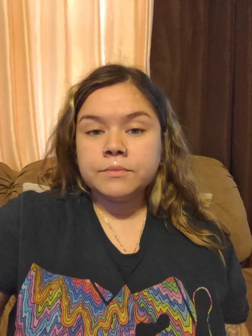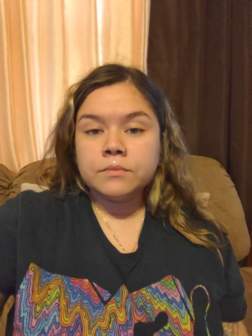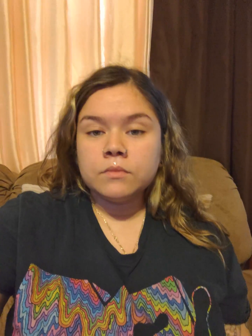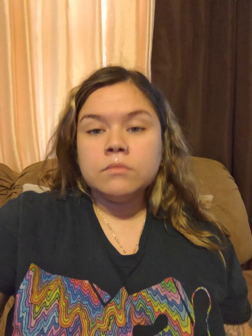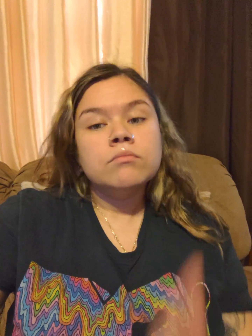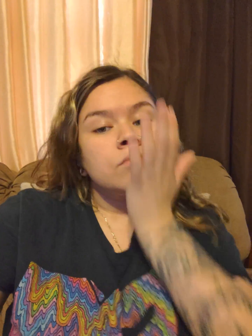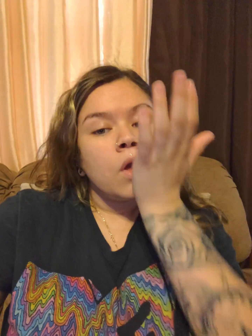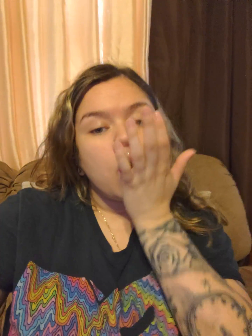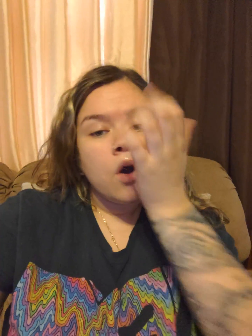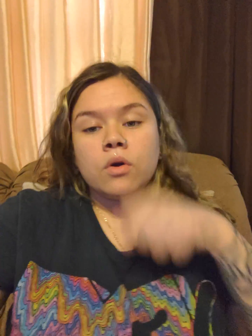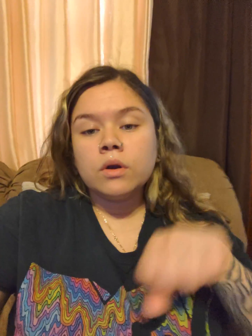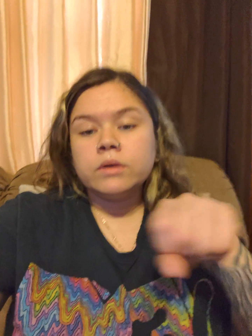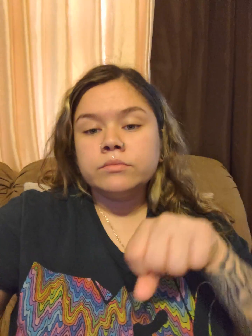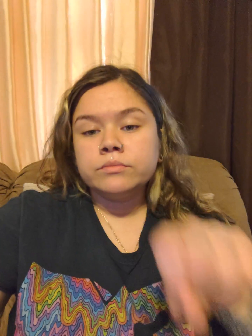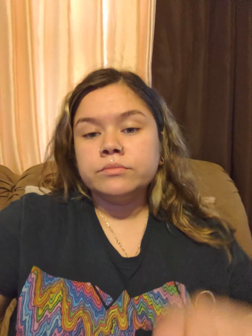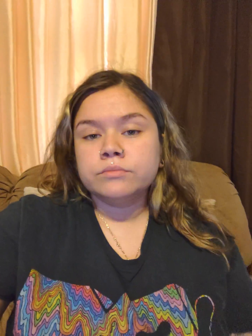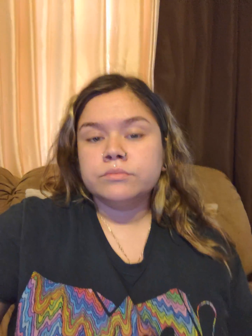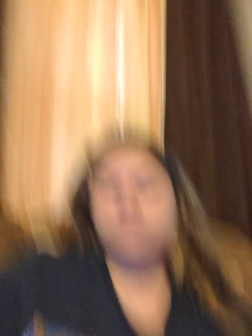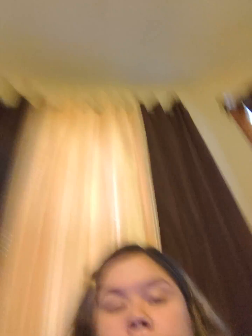lawn mower